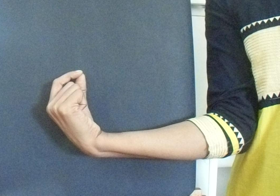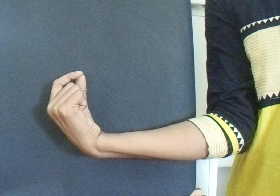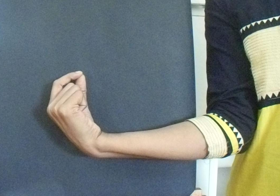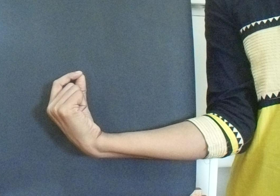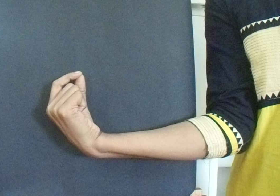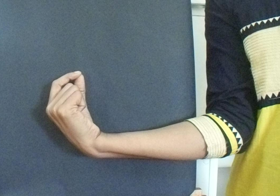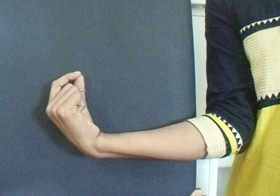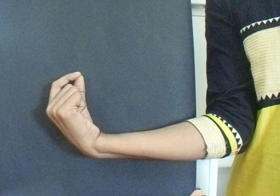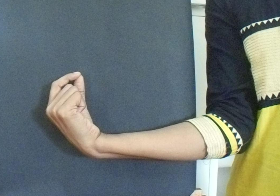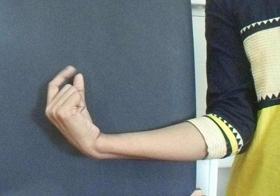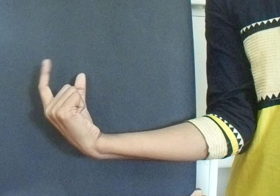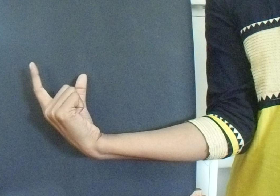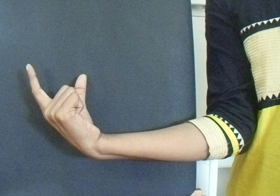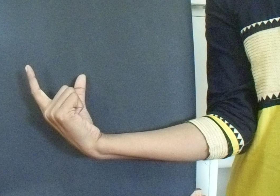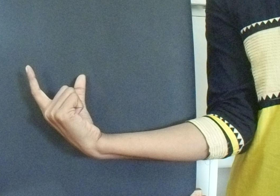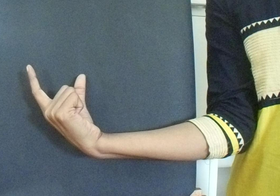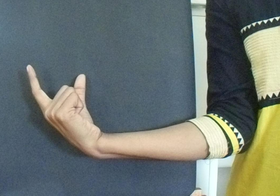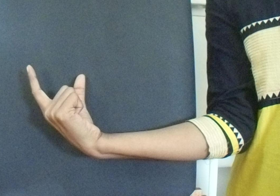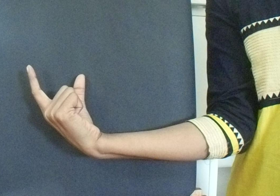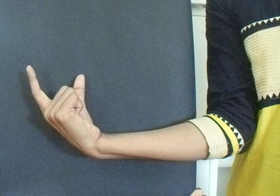thief